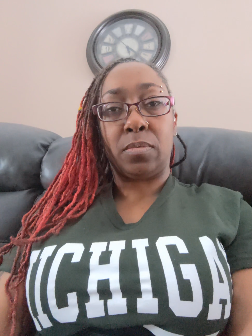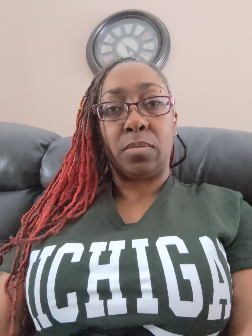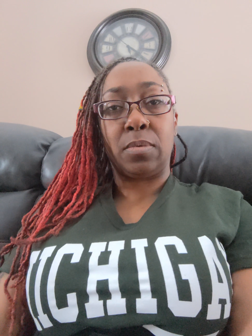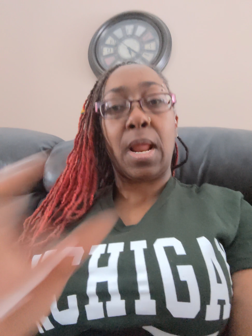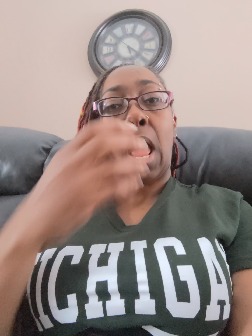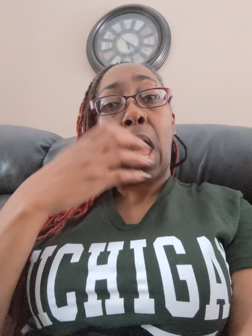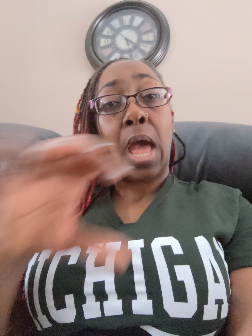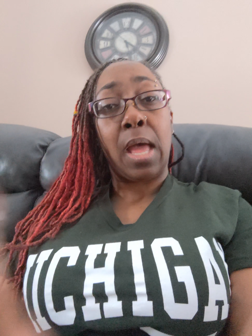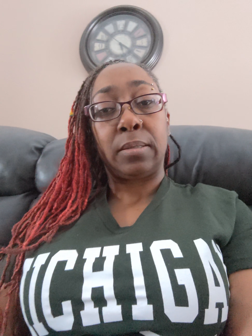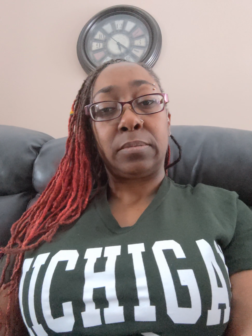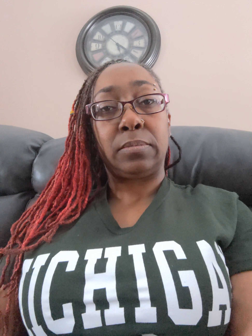hot